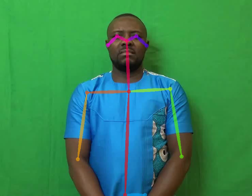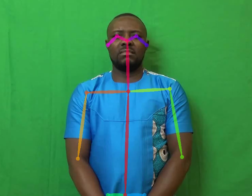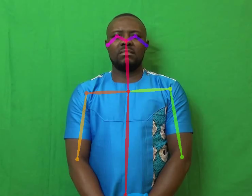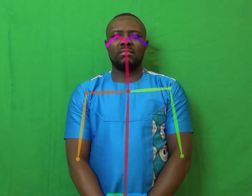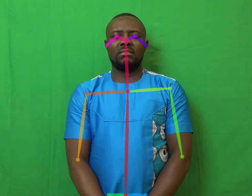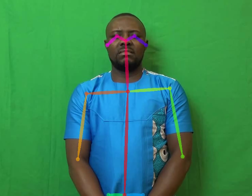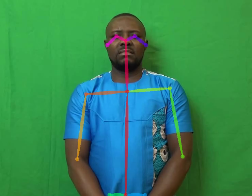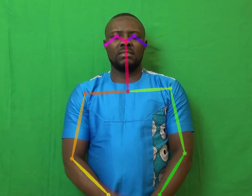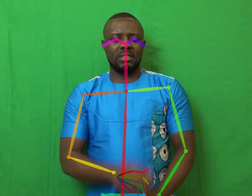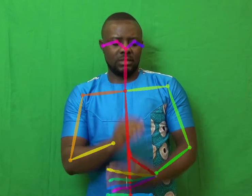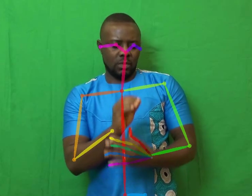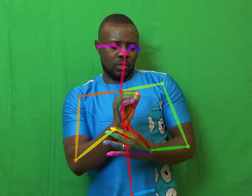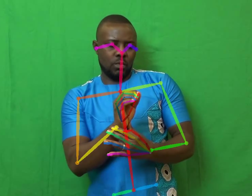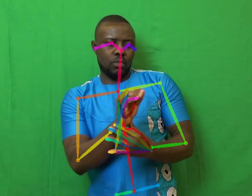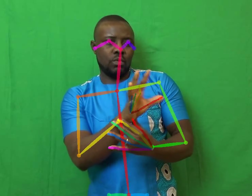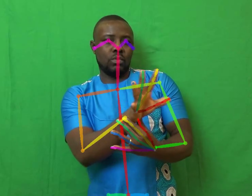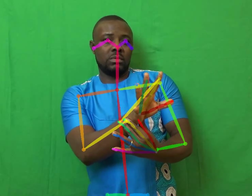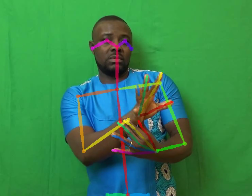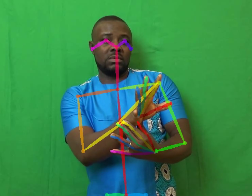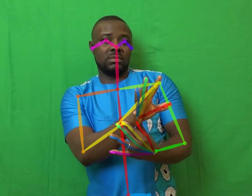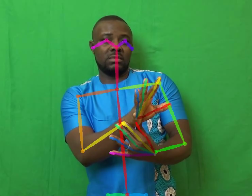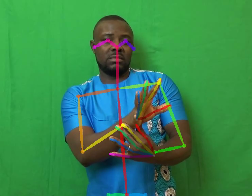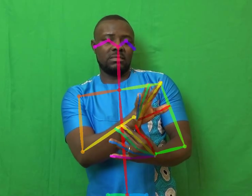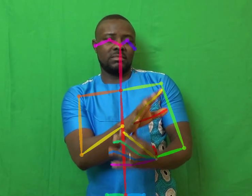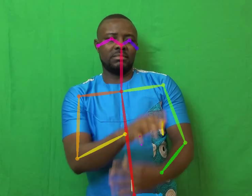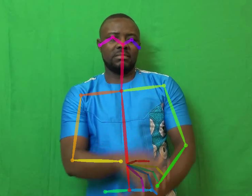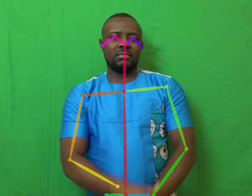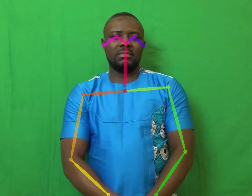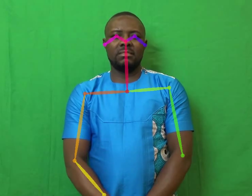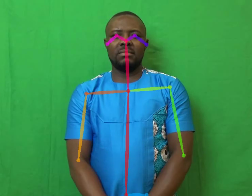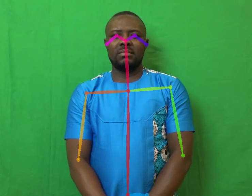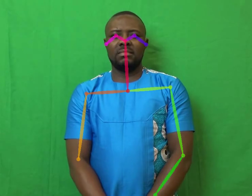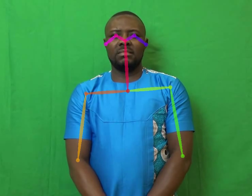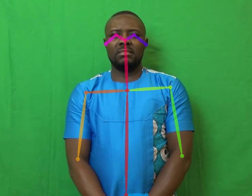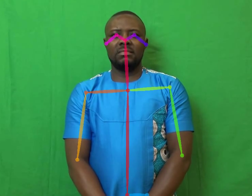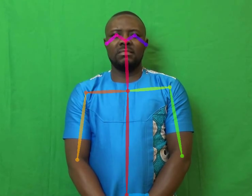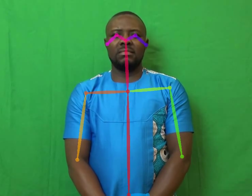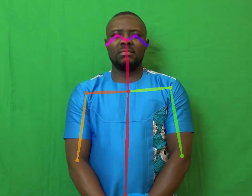torch-light